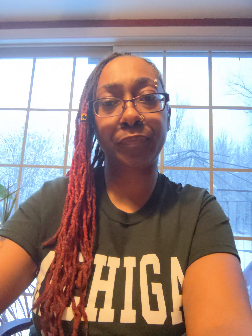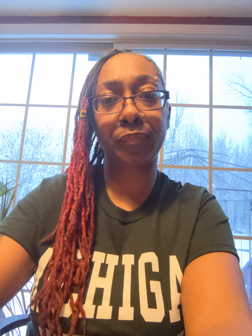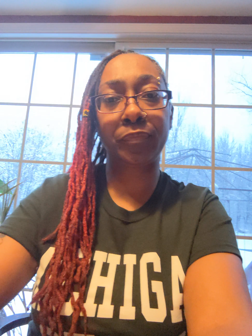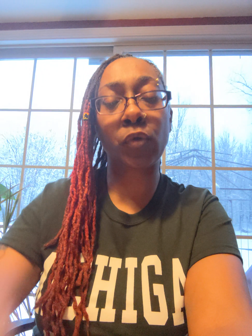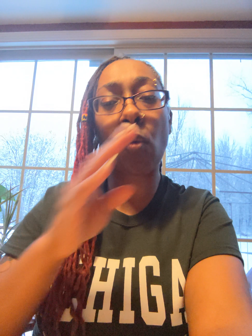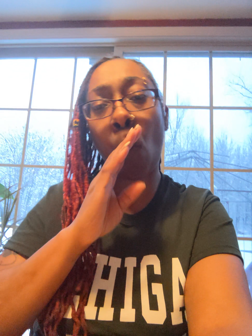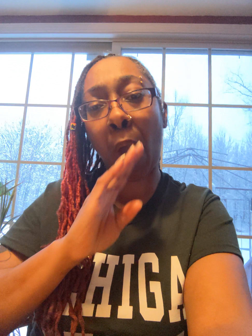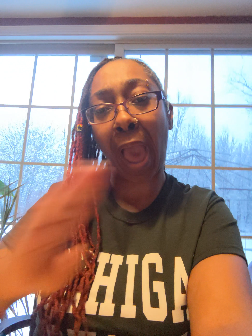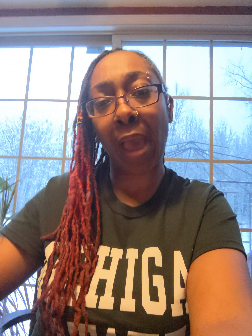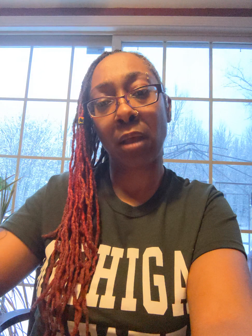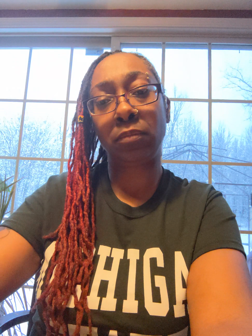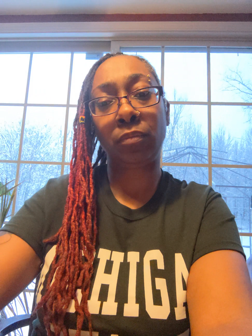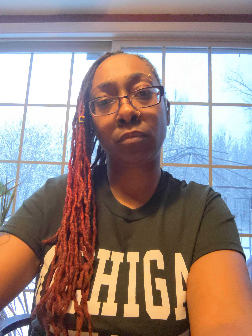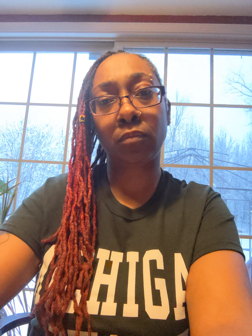quiet